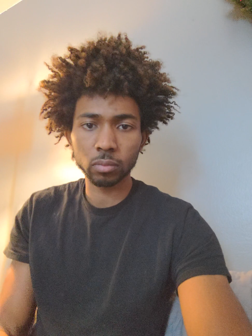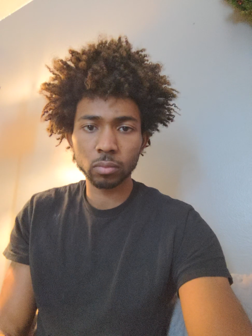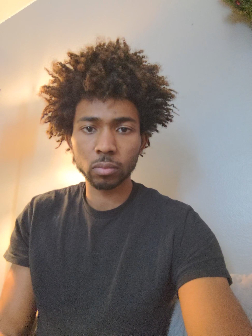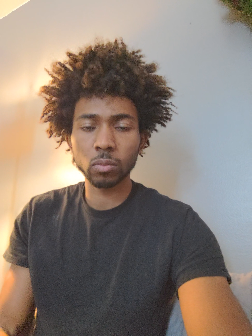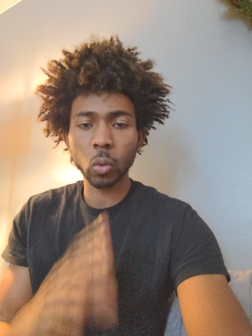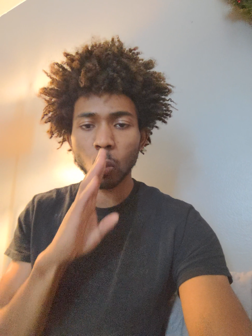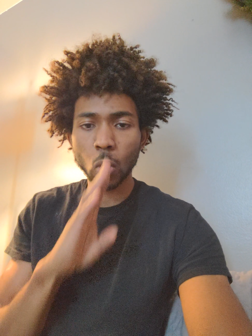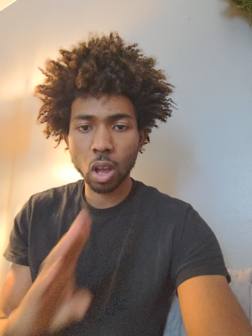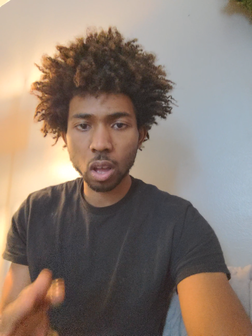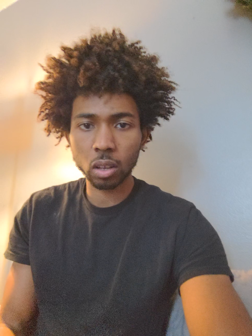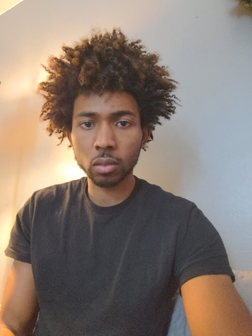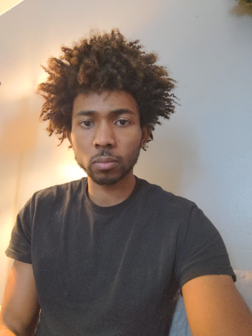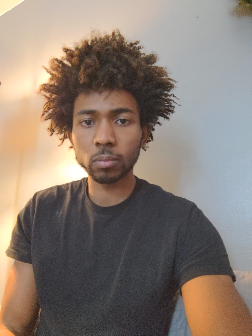quiet